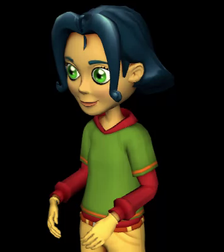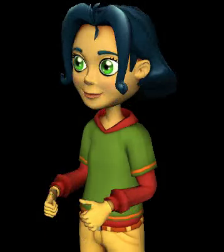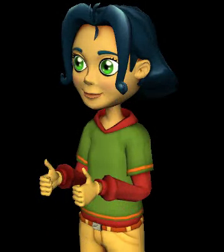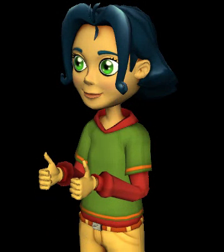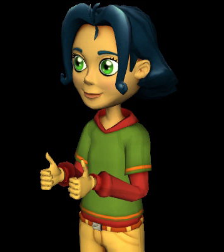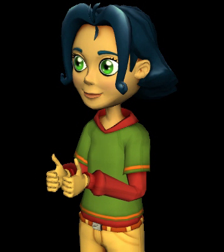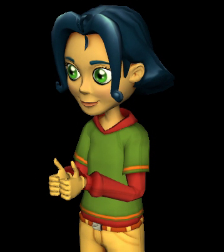مع